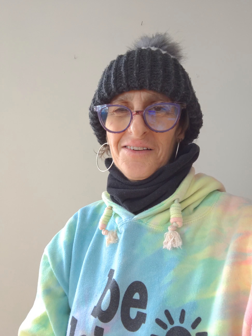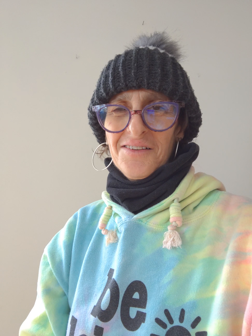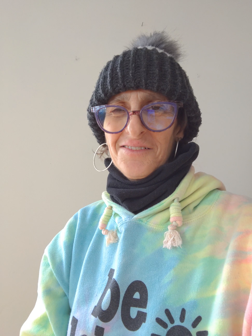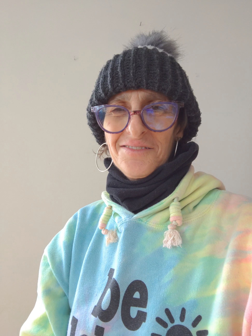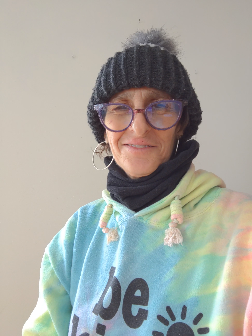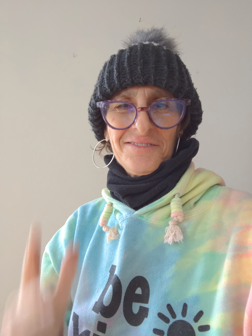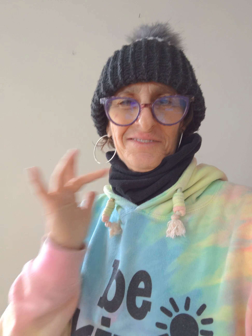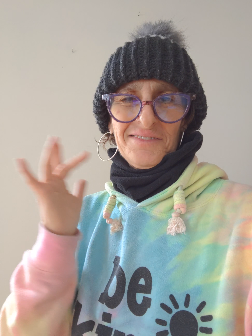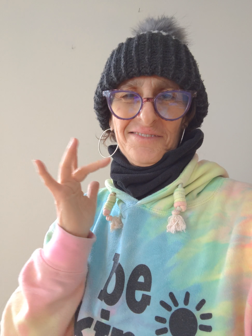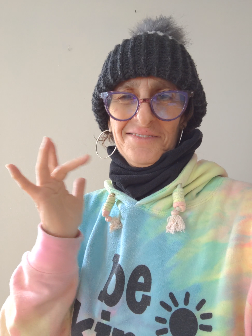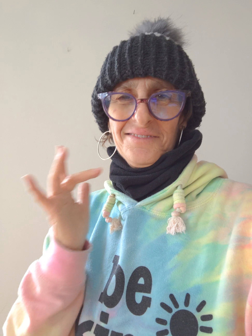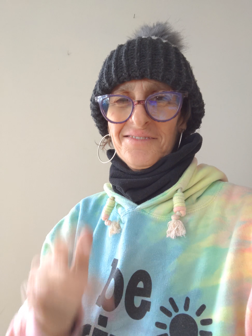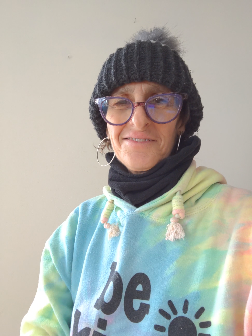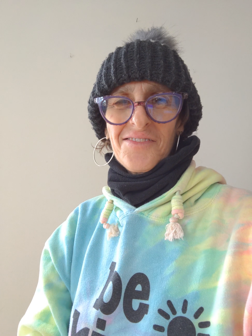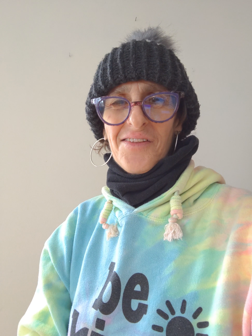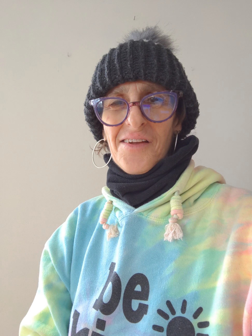yucky